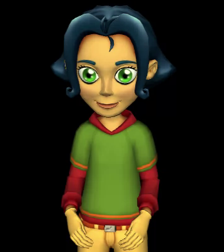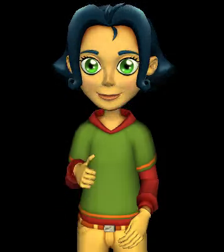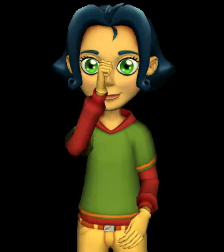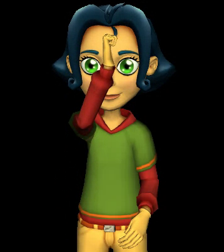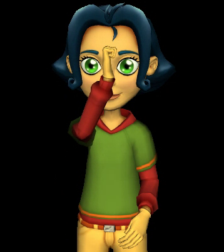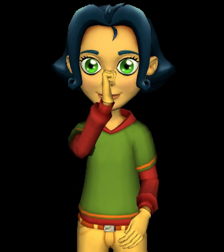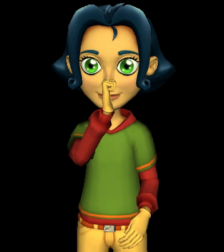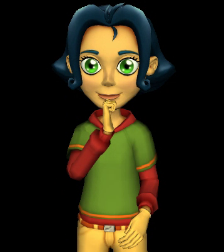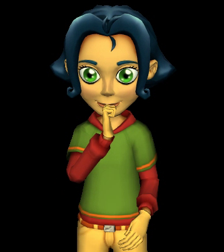متحف